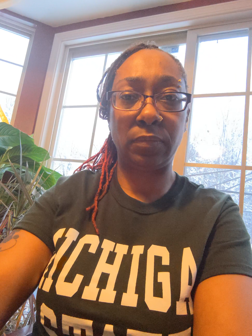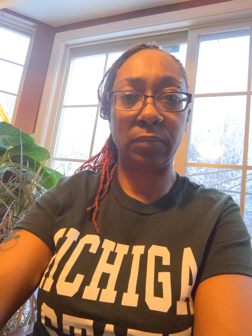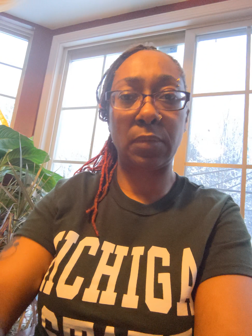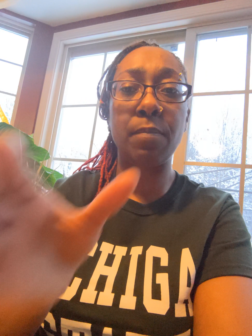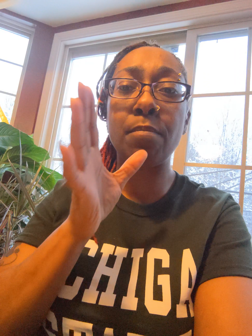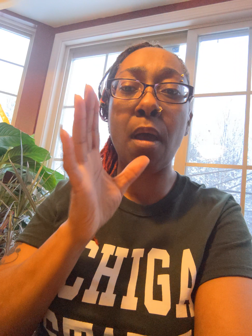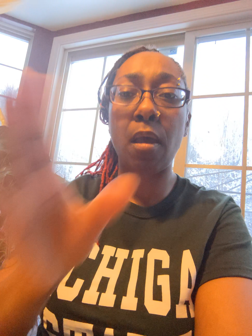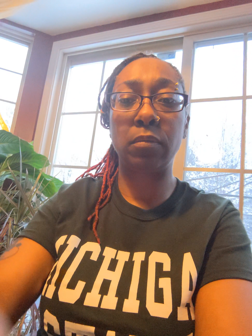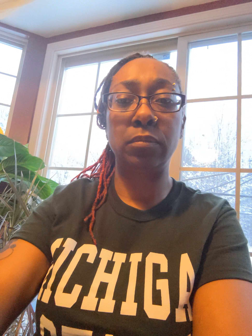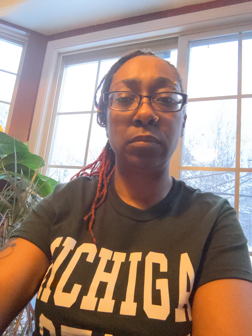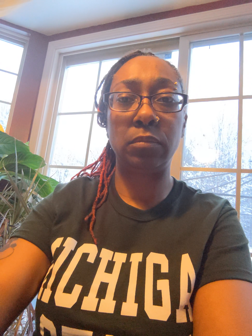mom